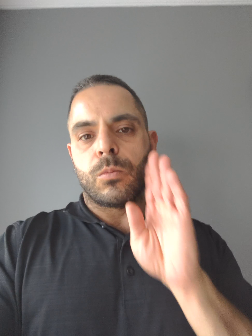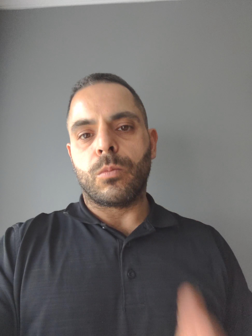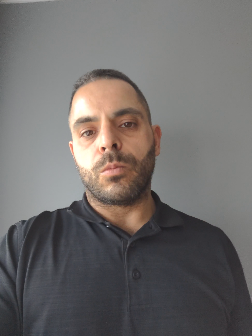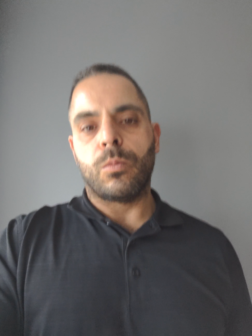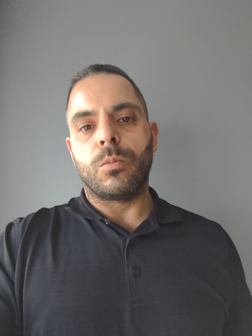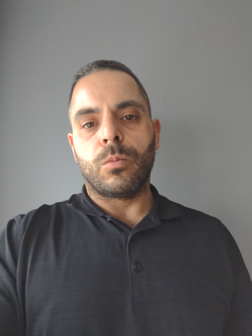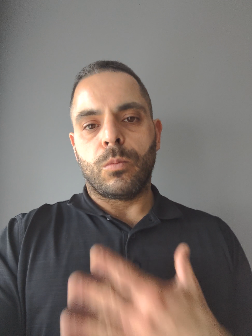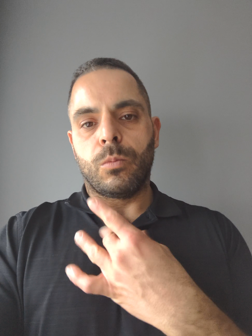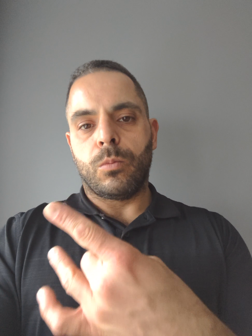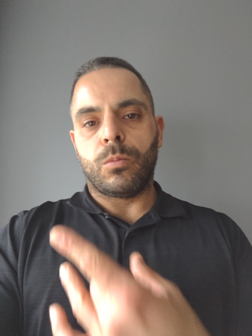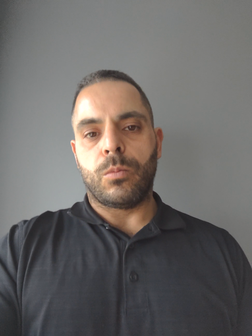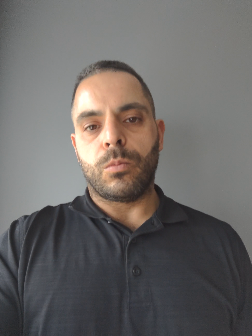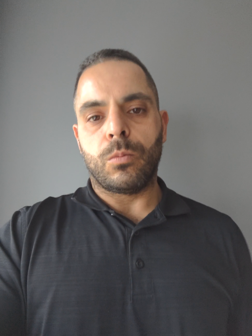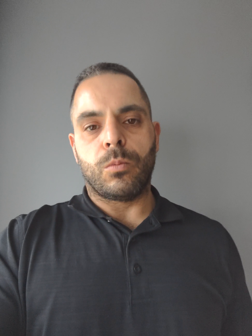like